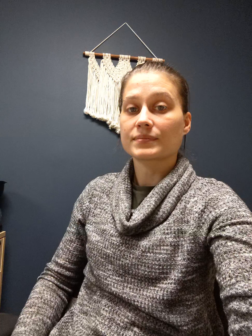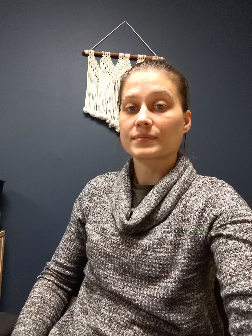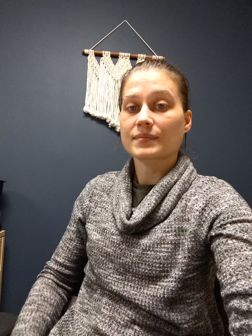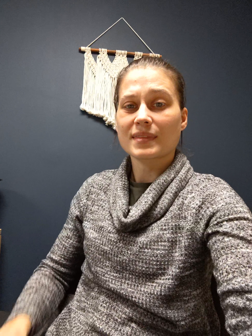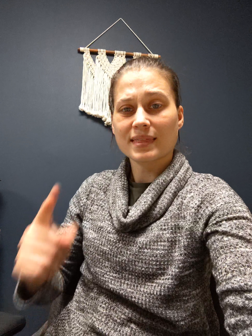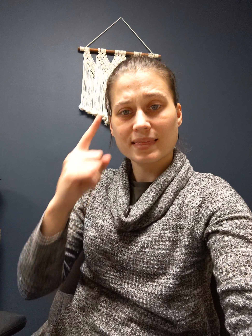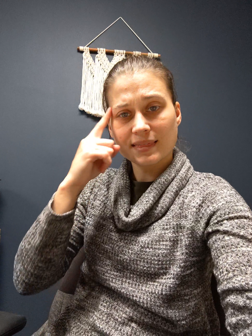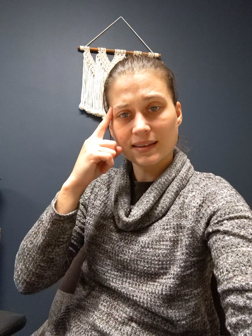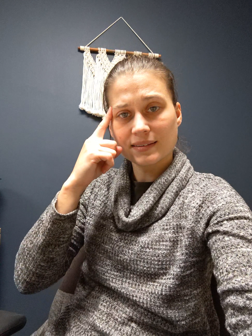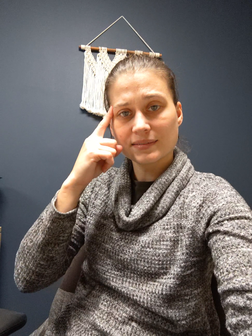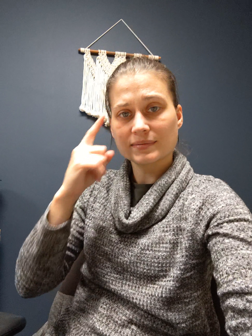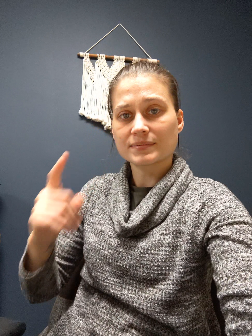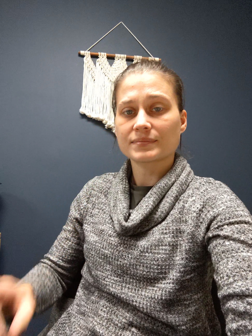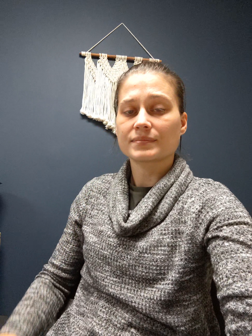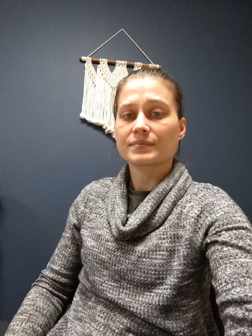think